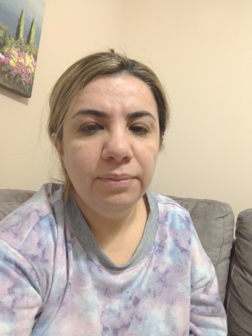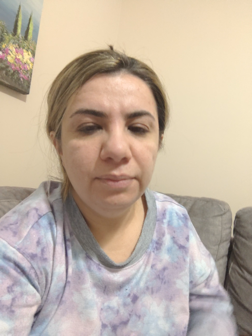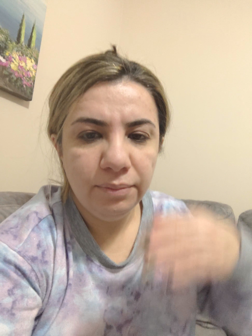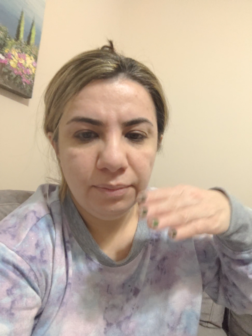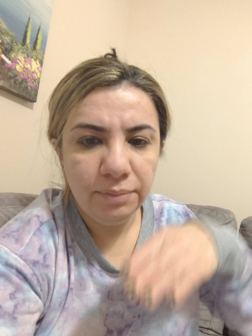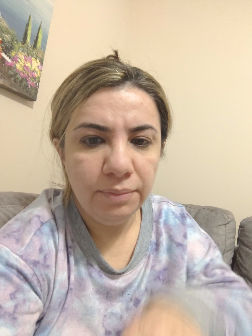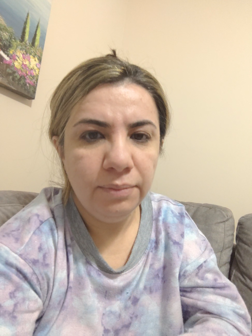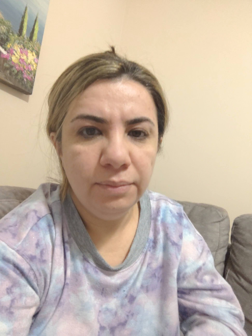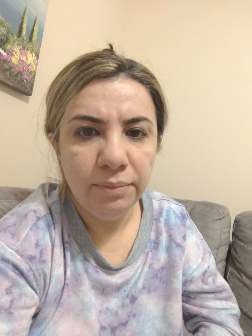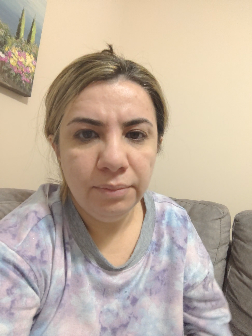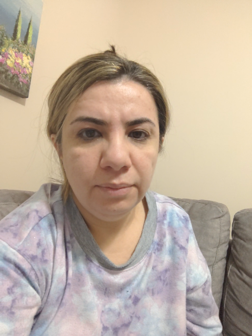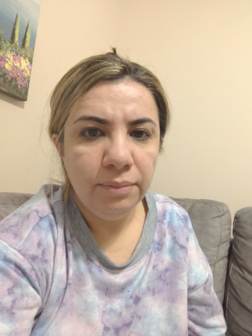into